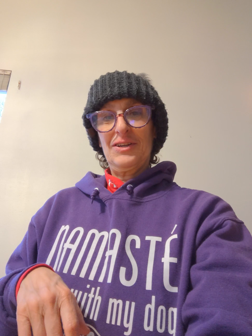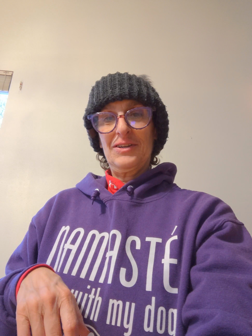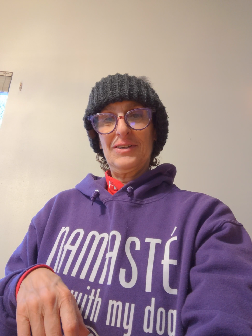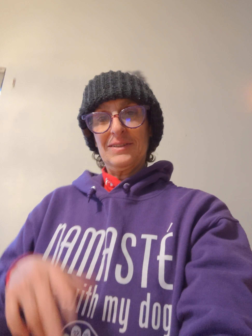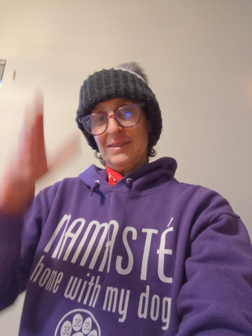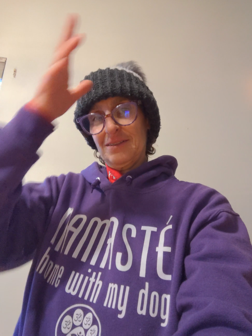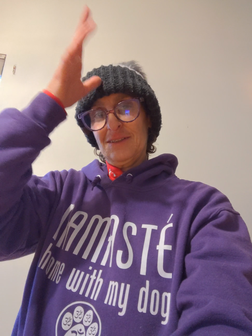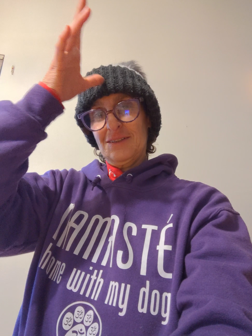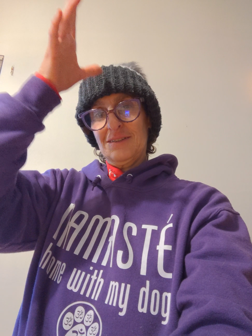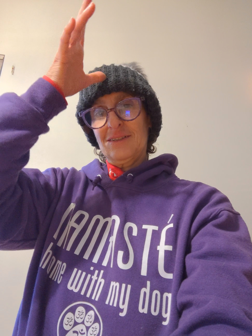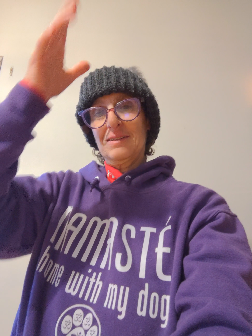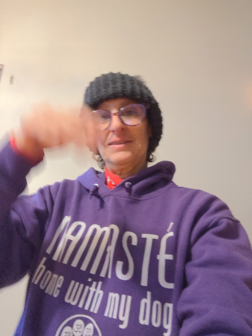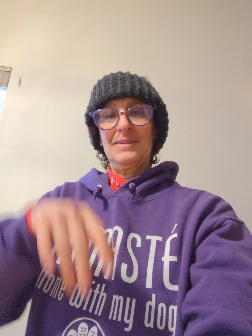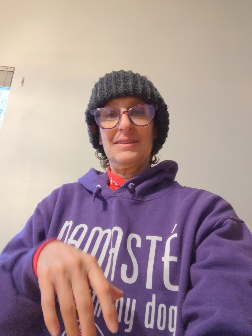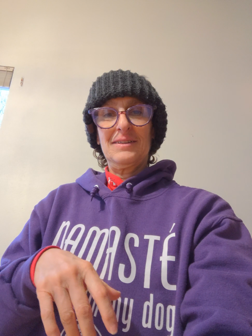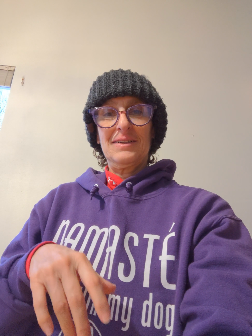dad